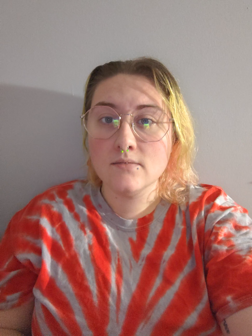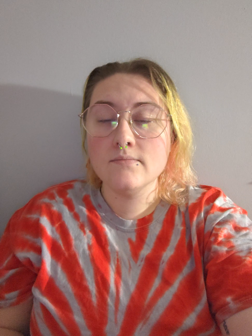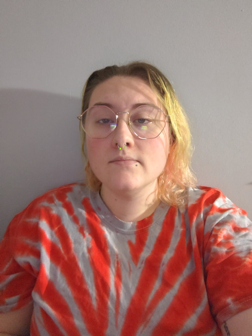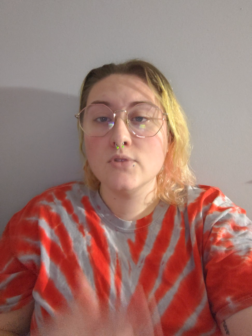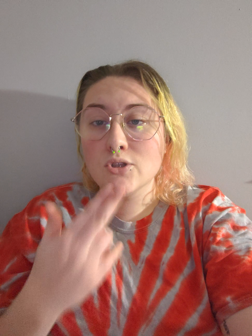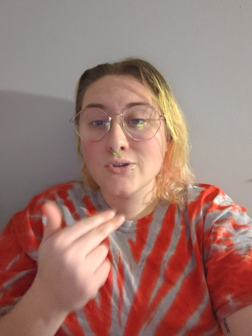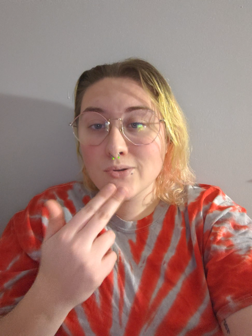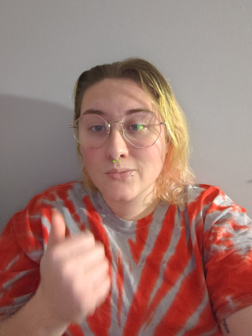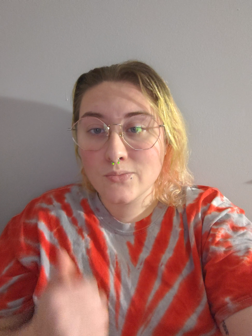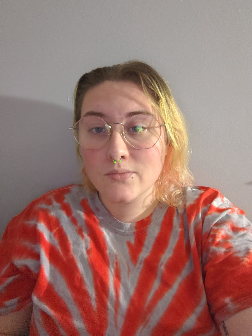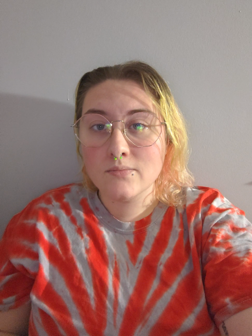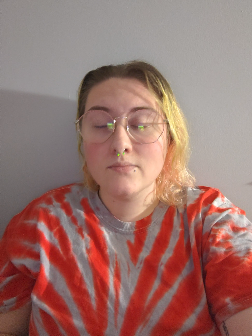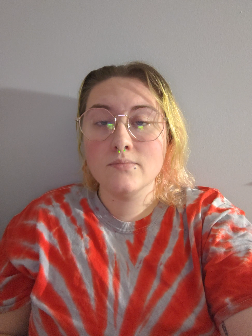cute